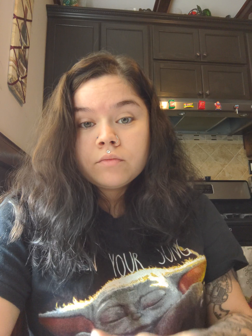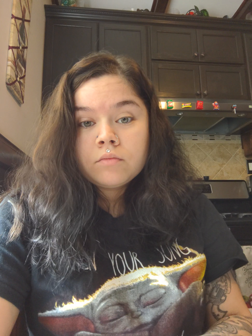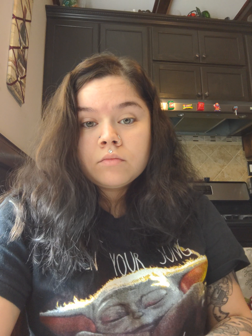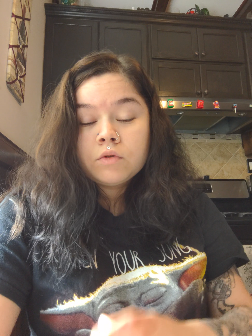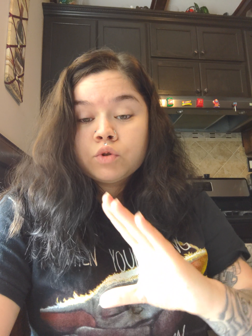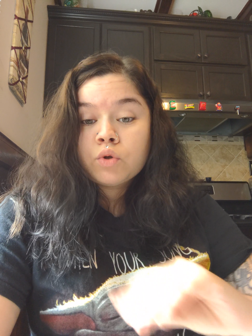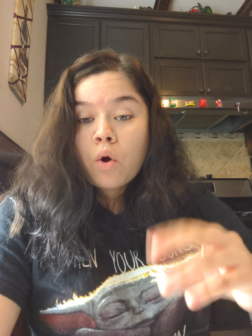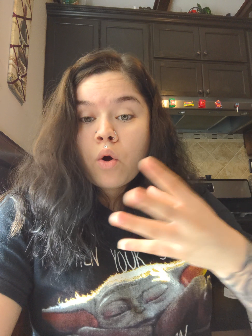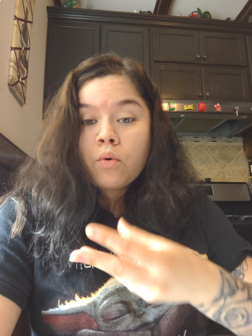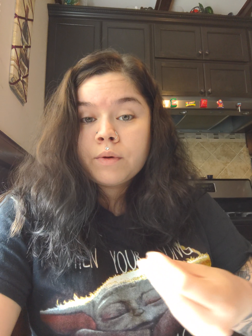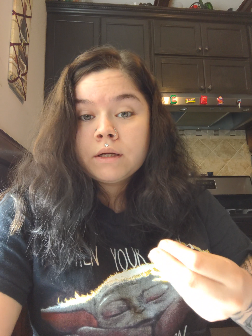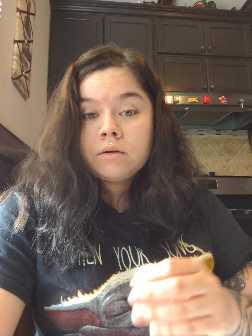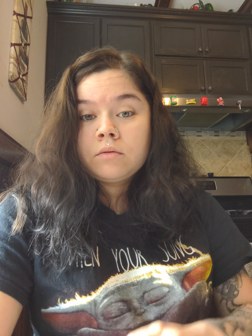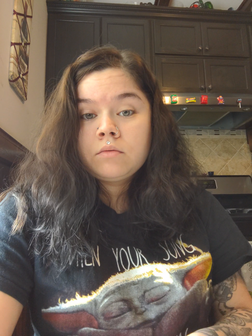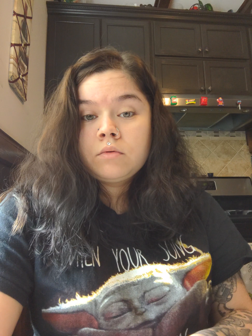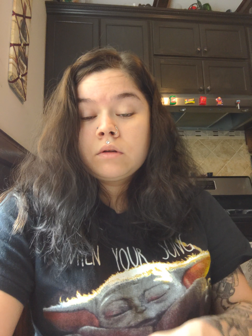story